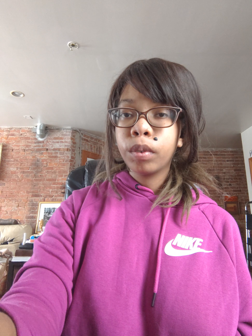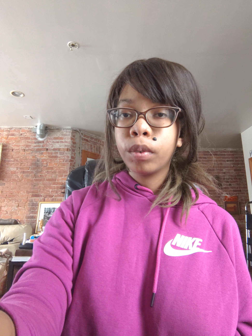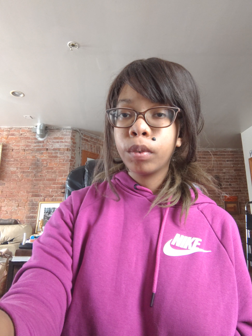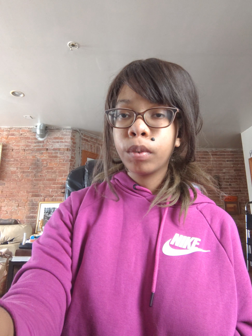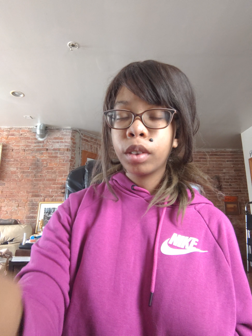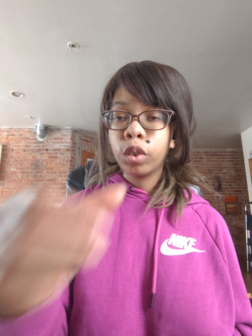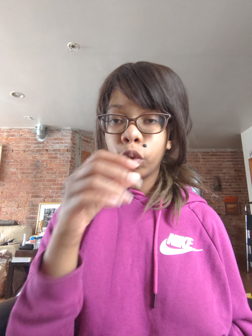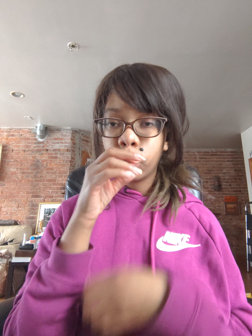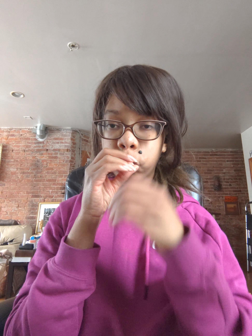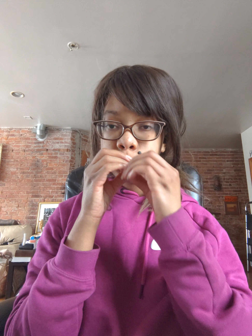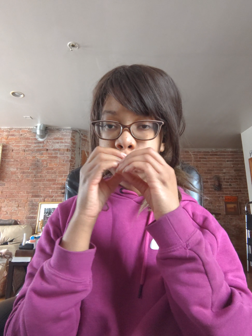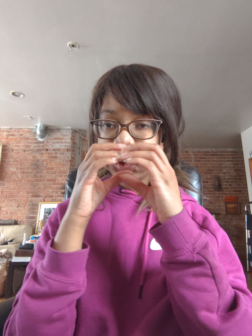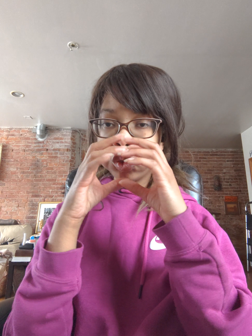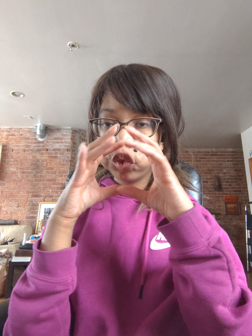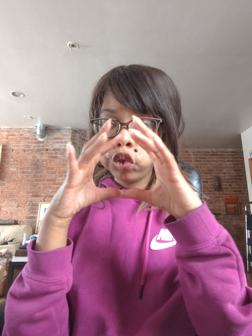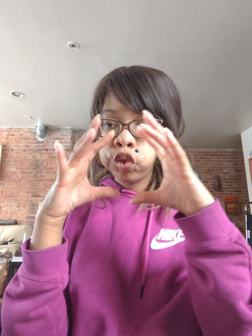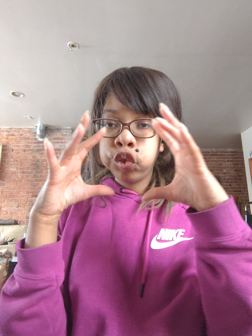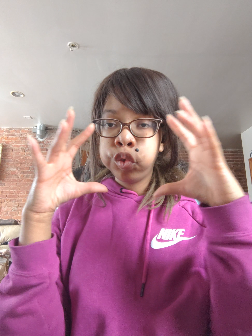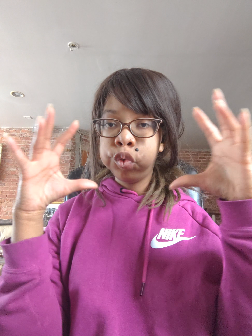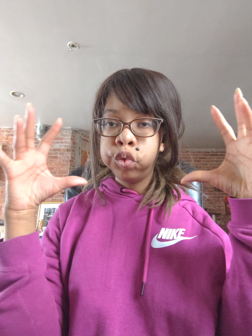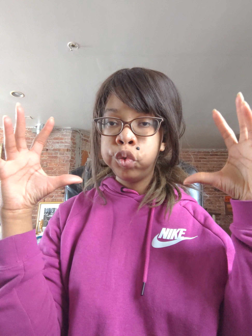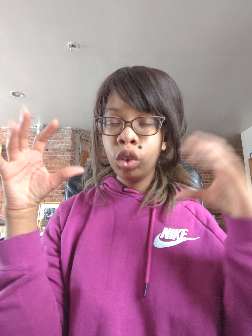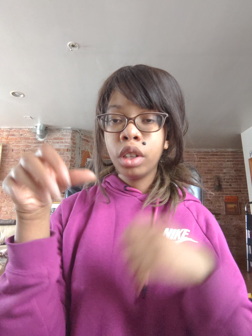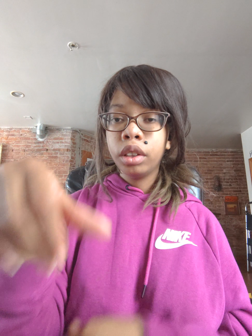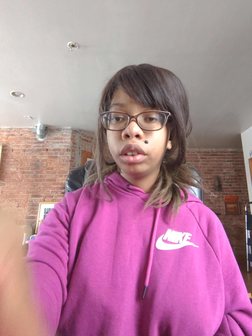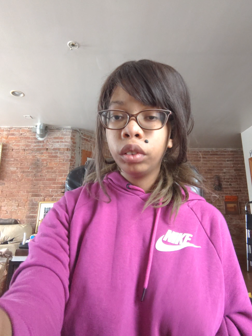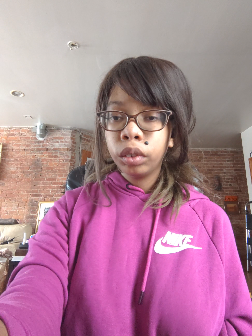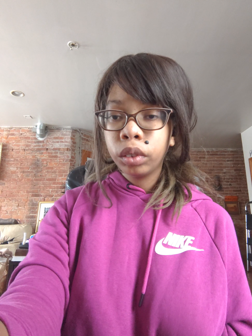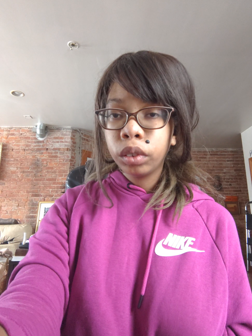balloon